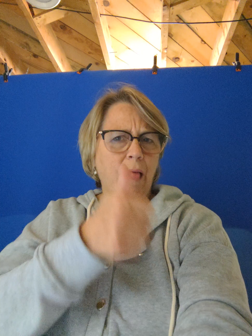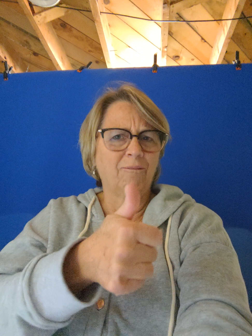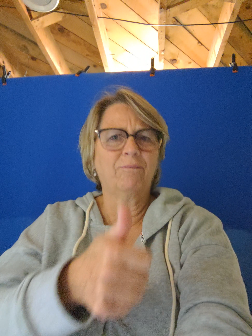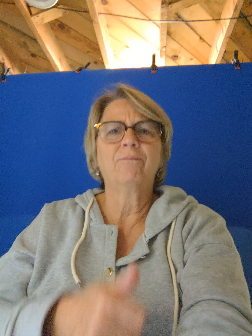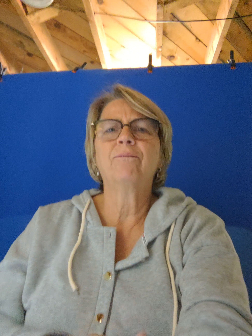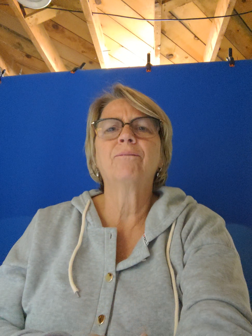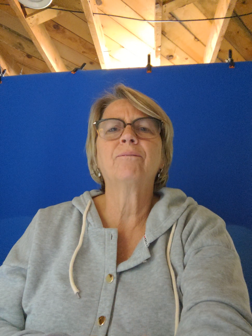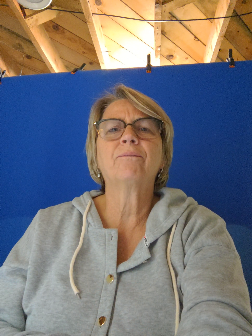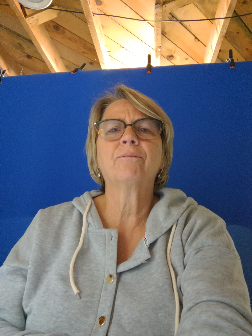yourself